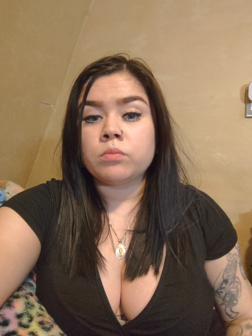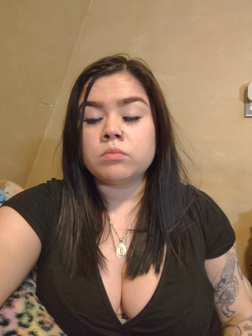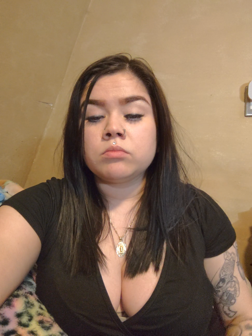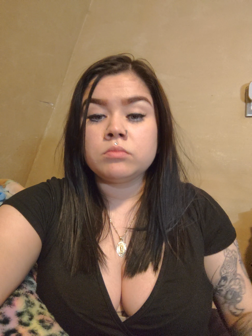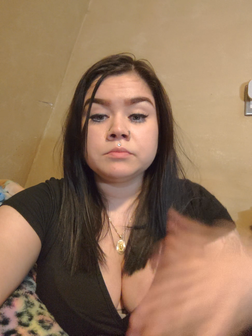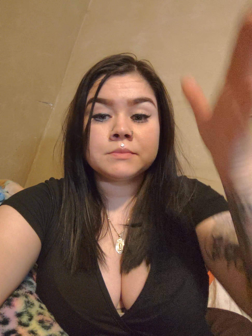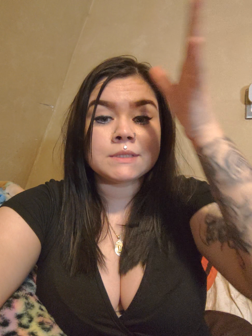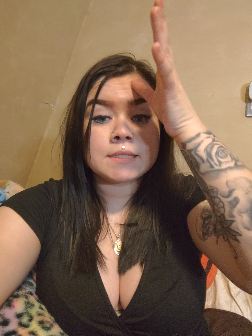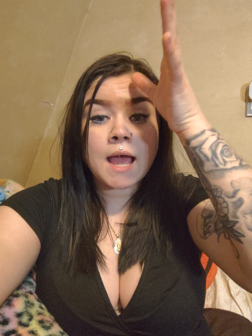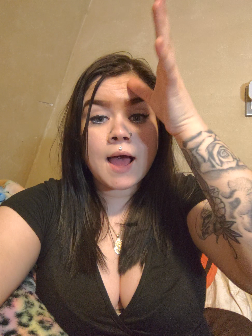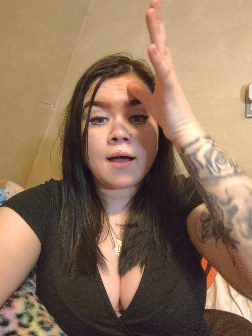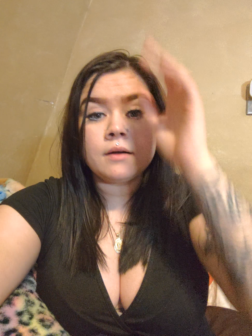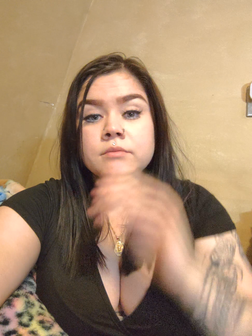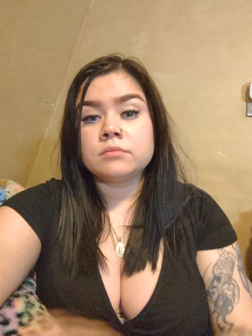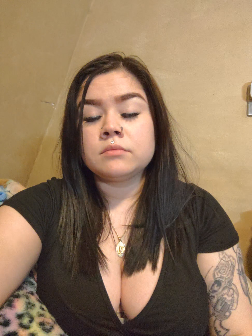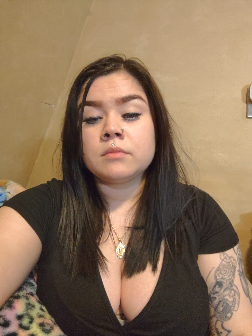dad